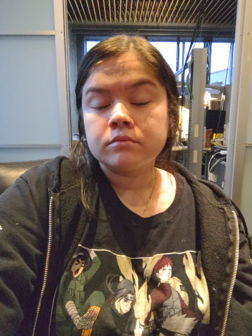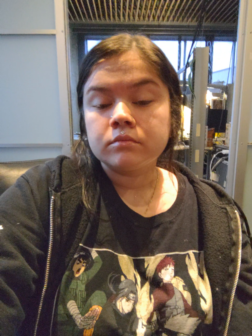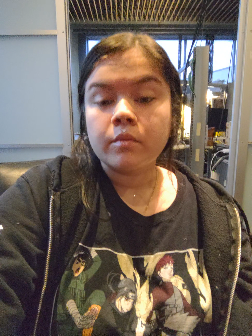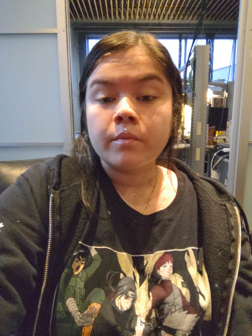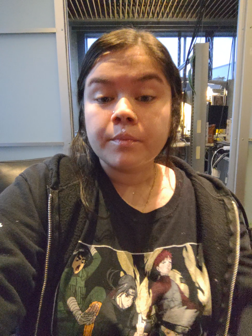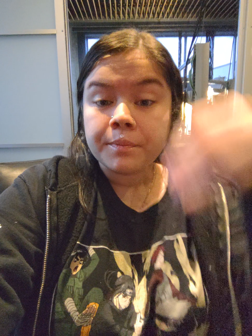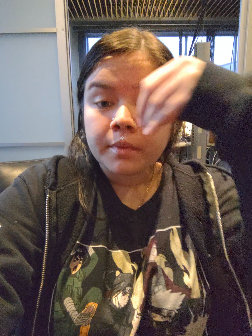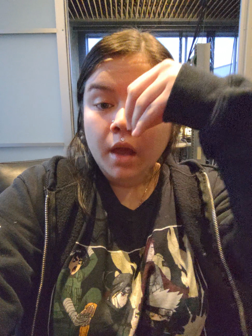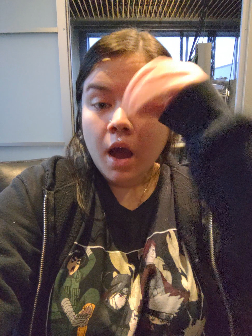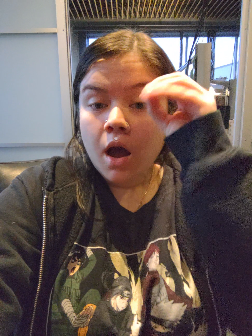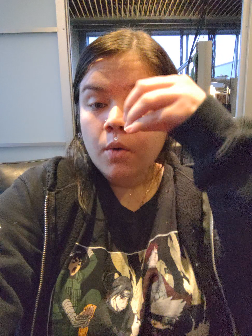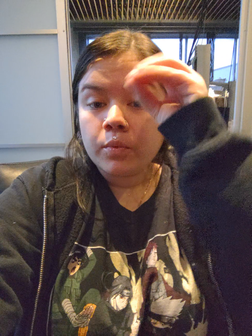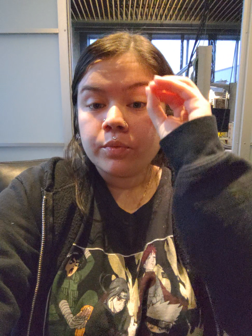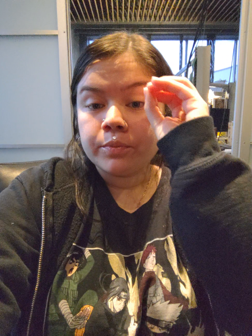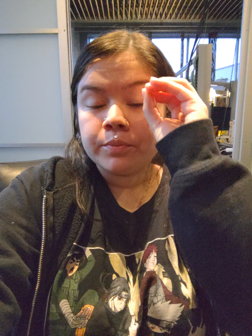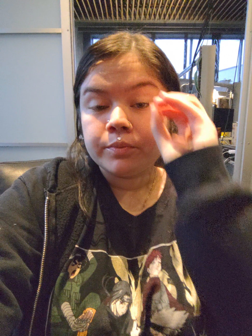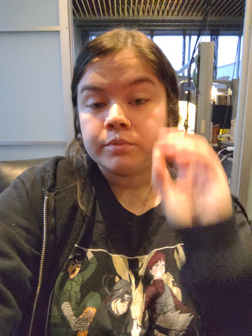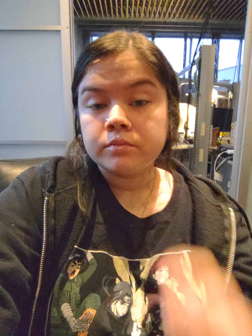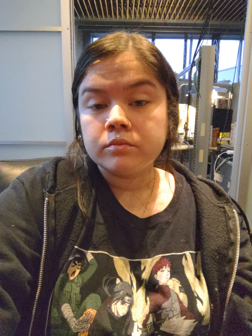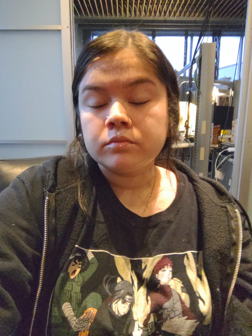owl